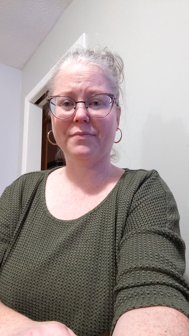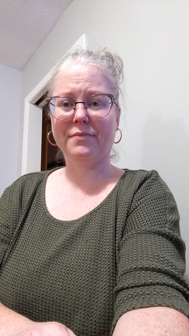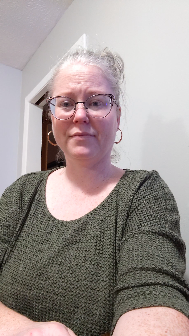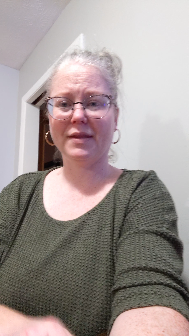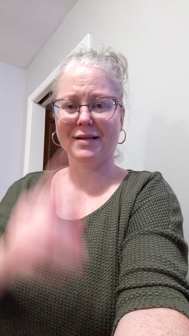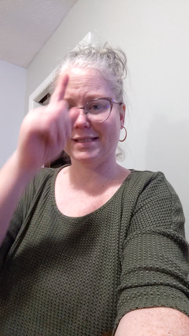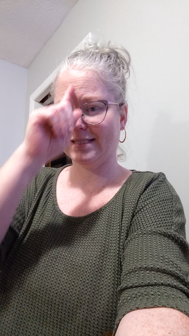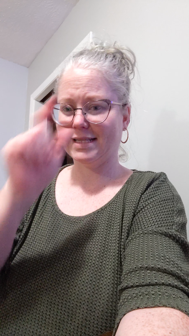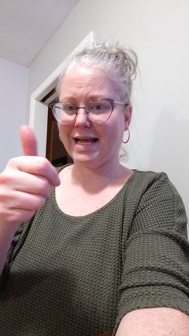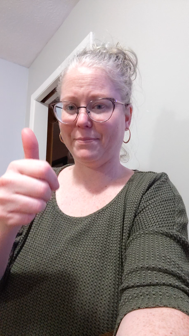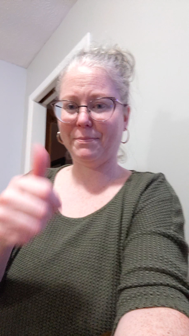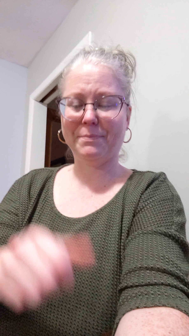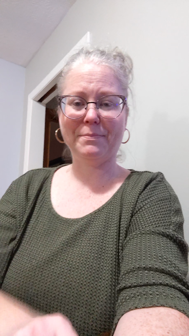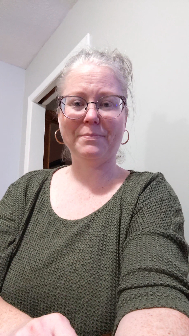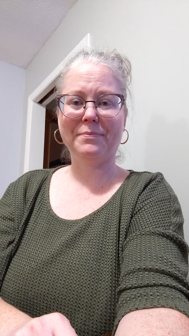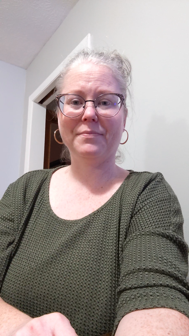dime